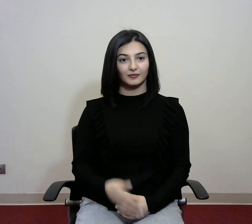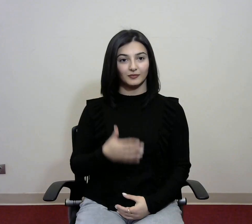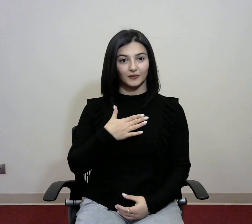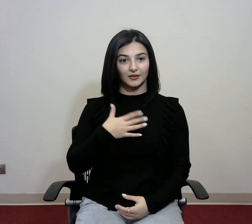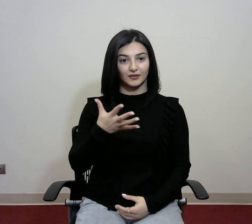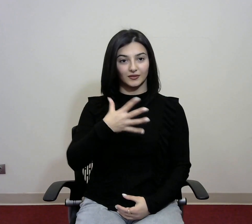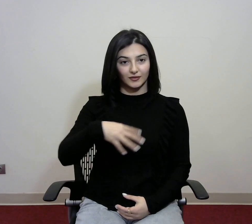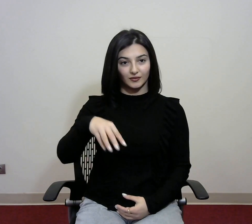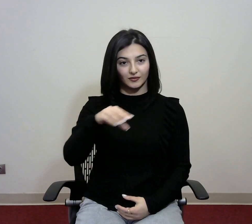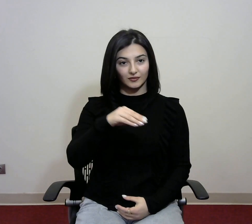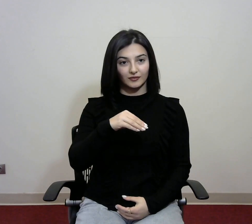biz